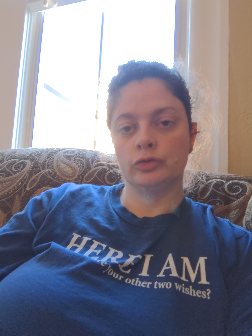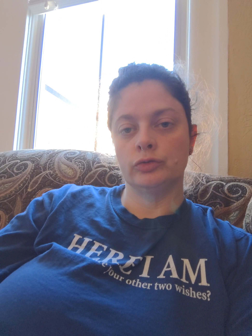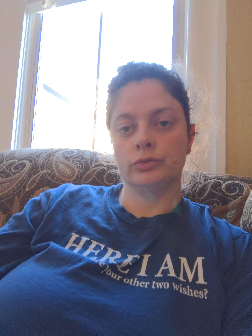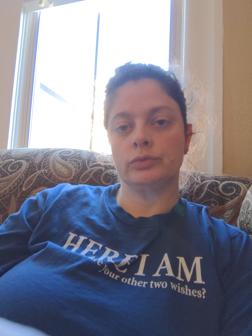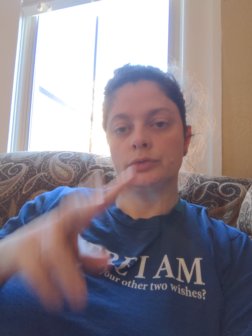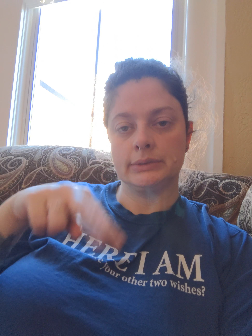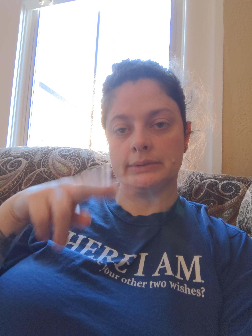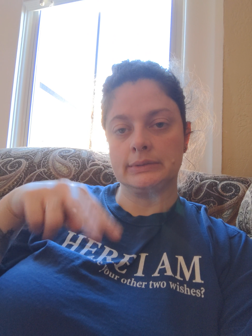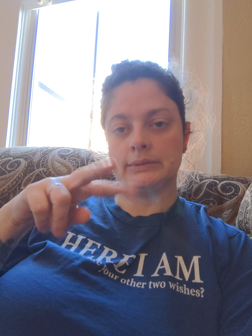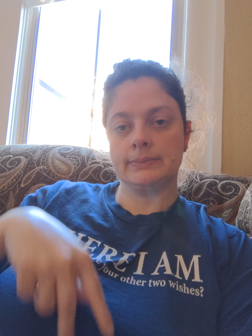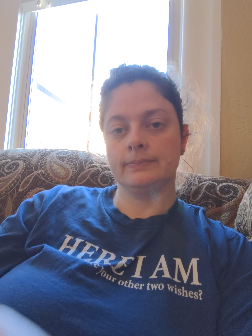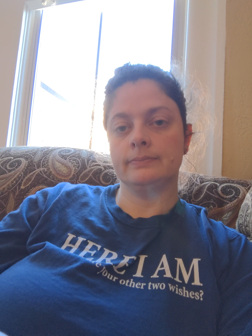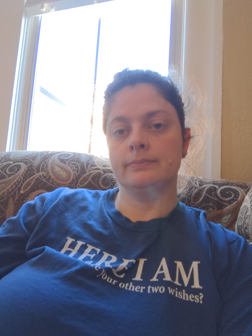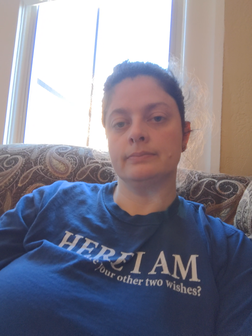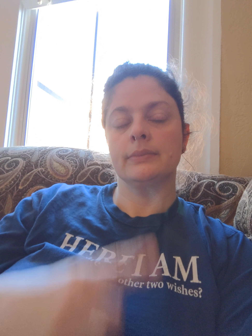read